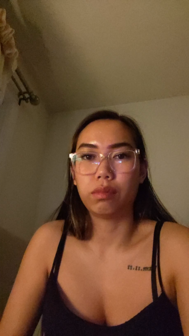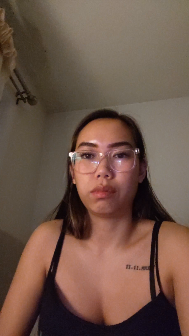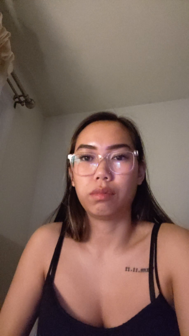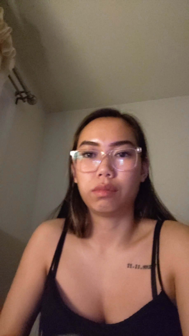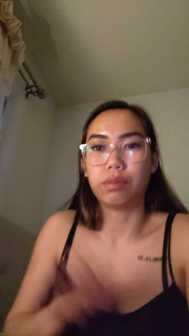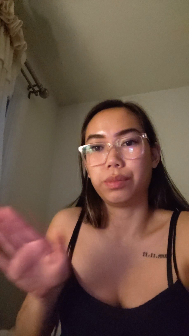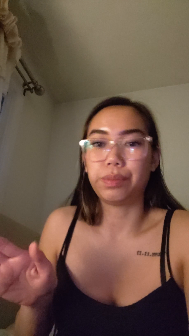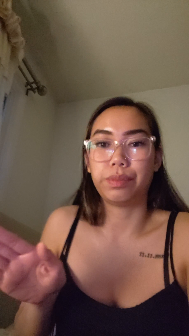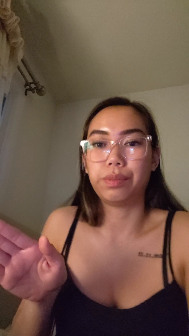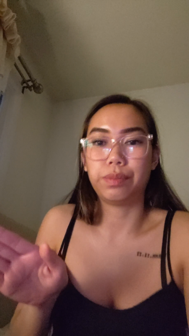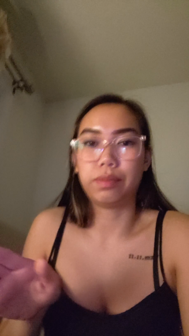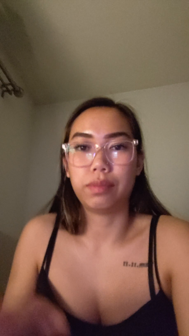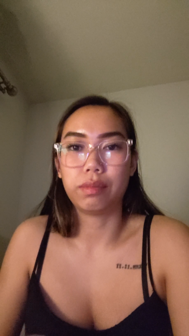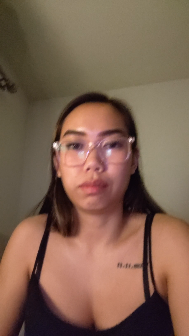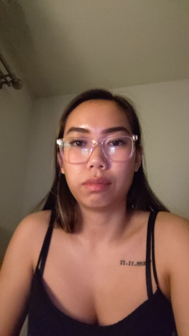penguin